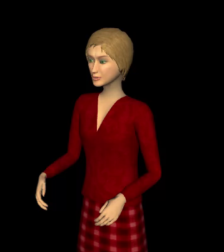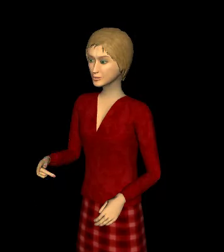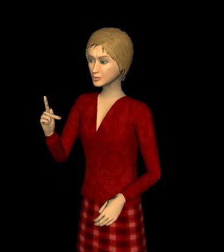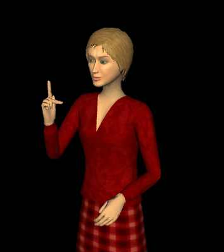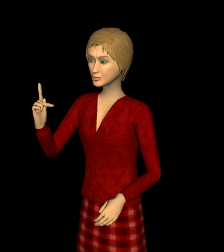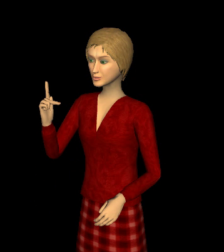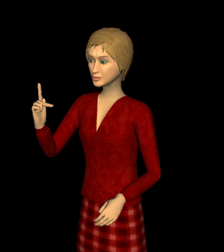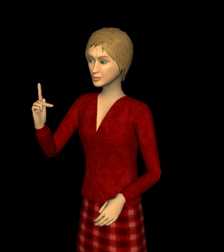كيلومتر